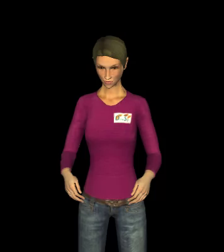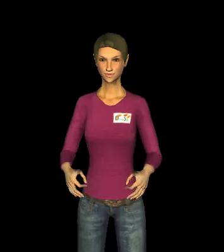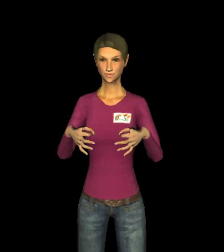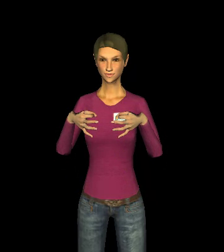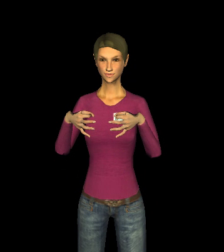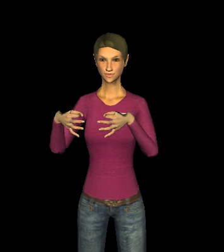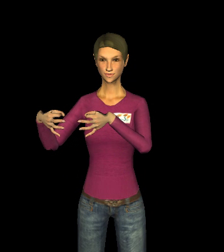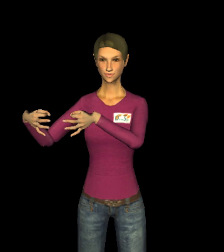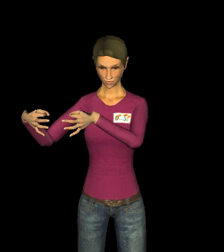مجتهد